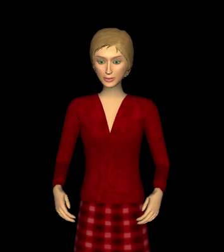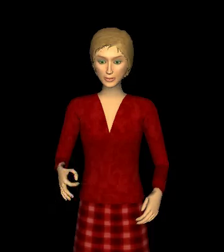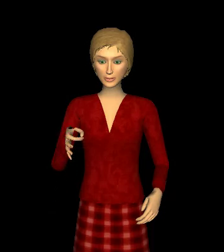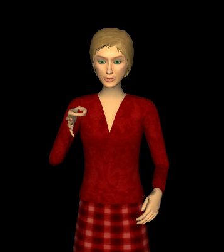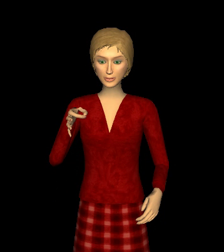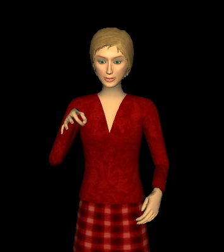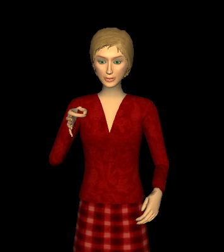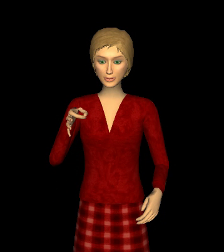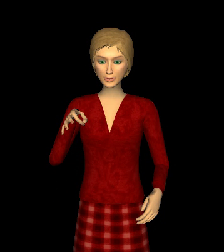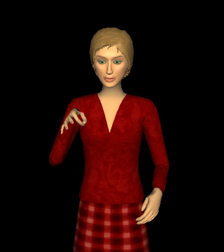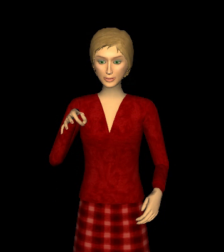إبرة